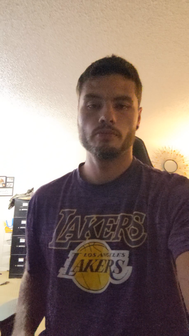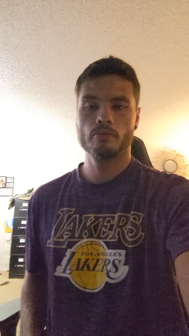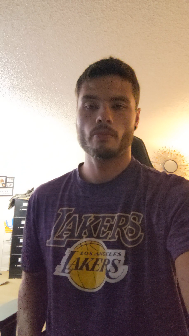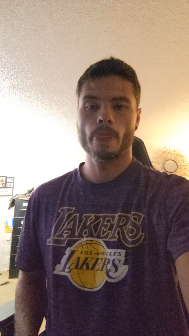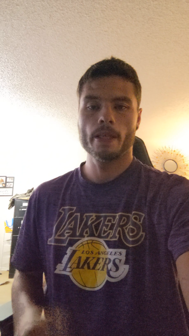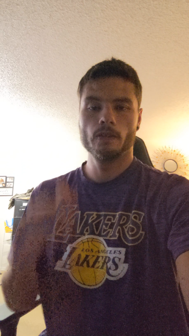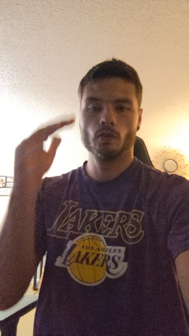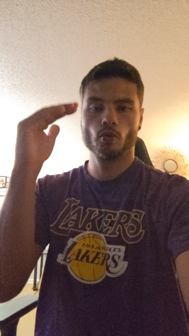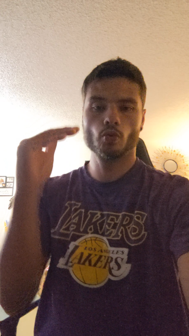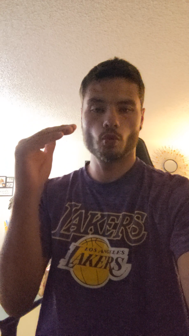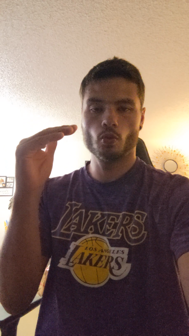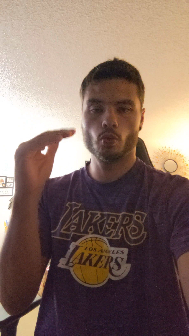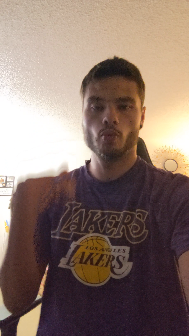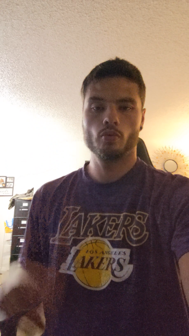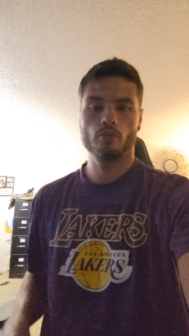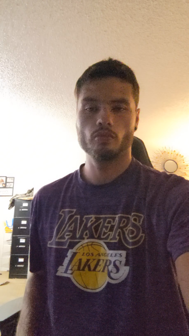short